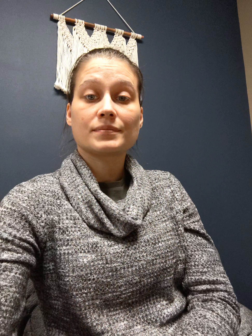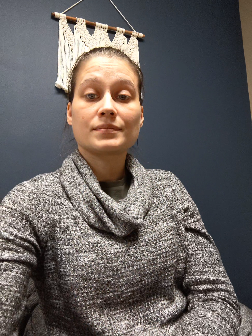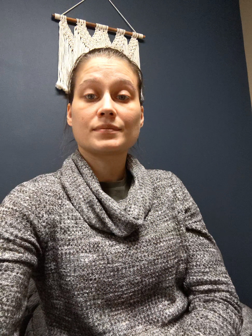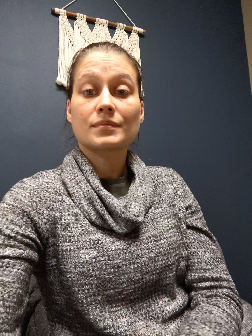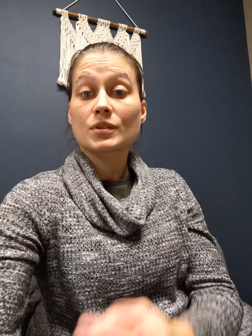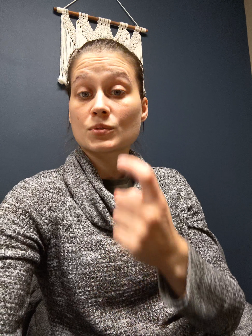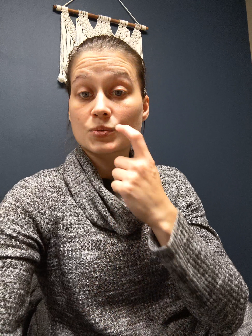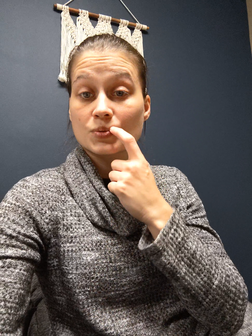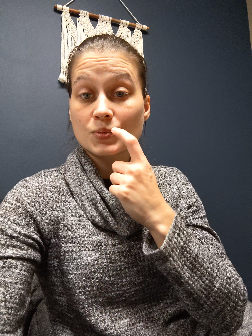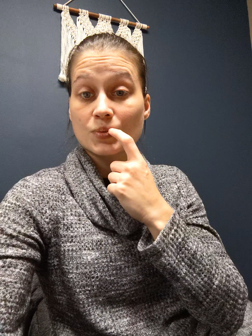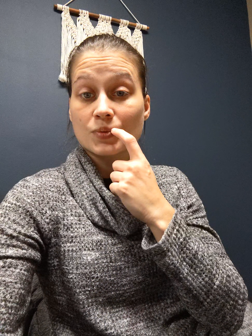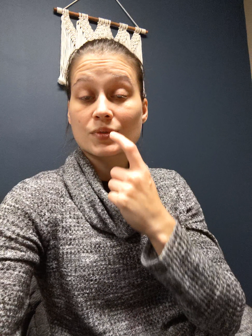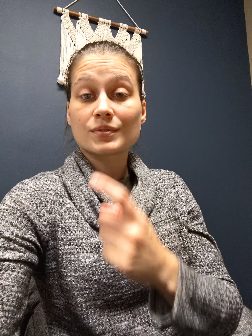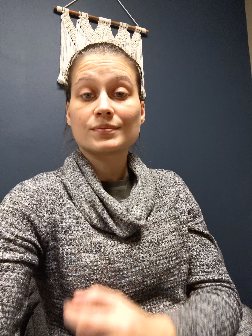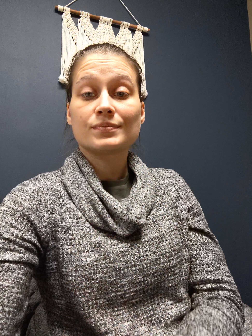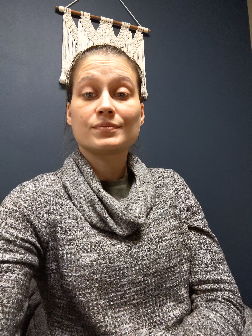tooth